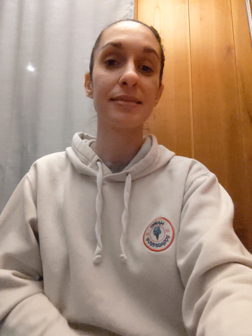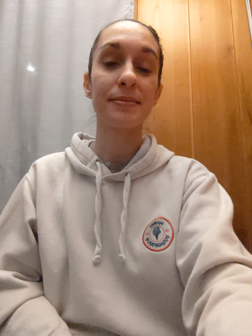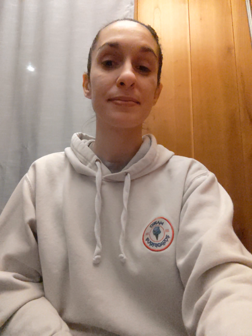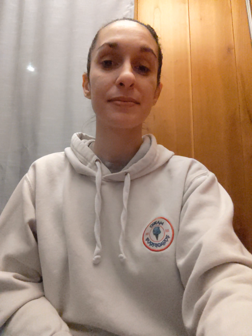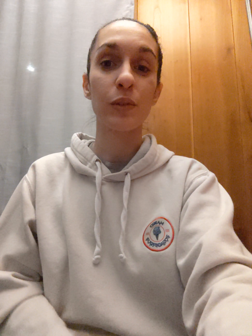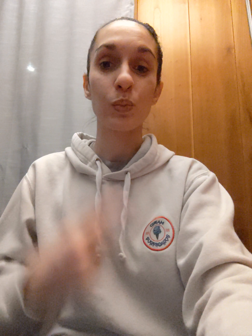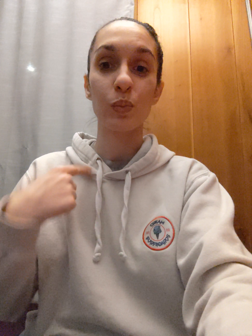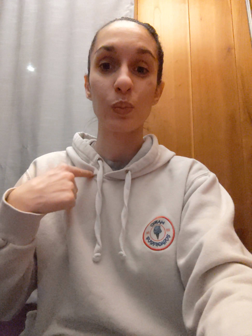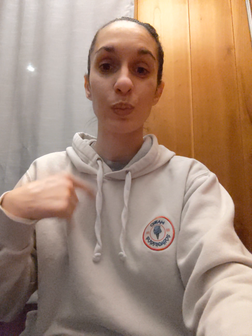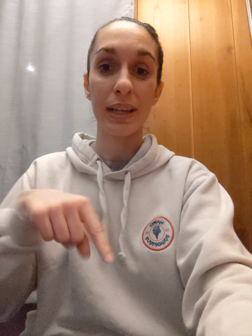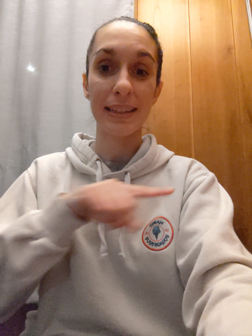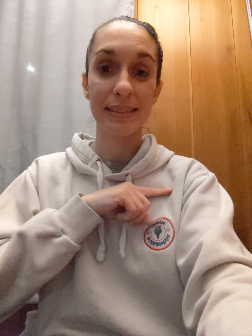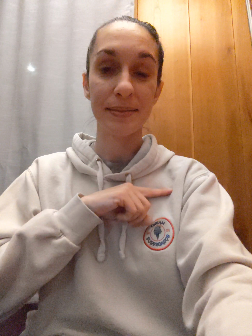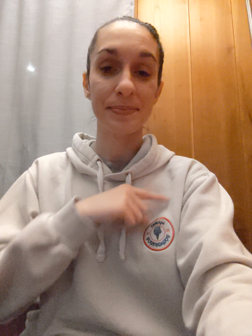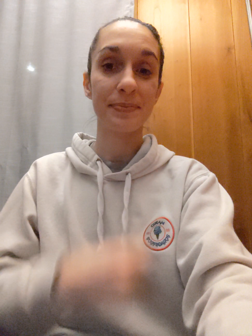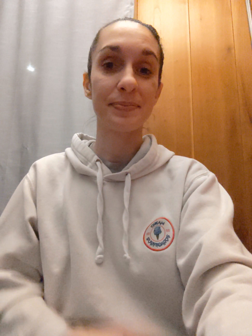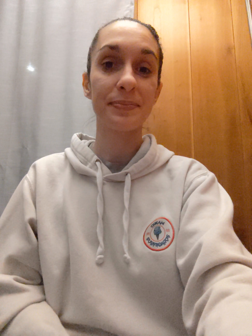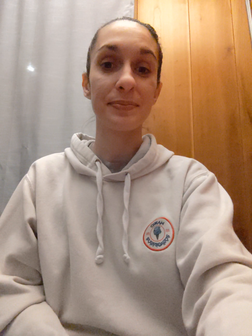we